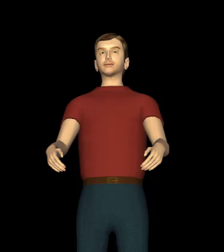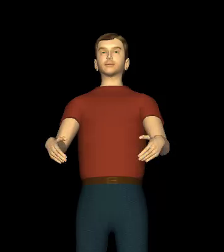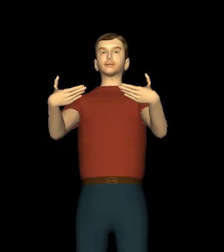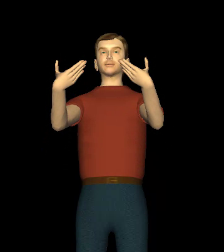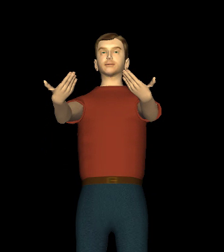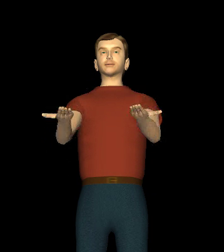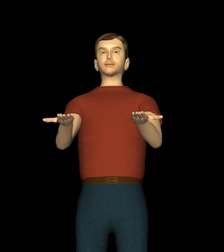لذا